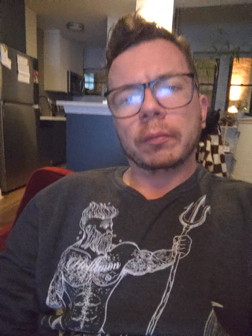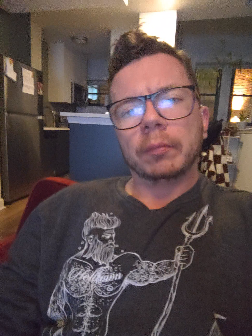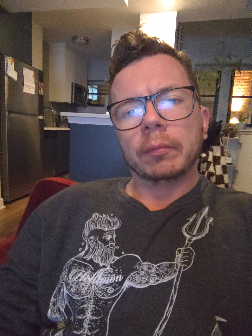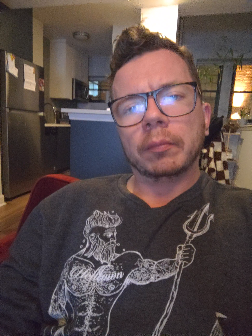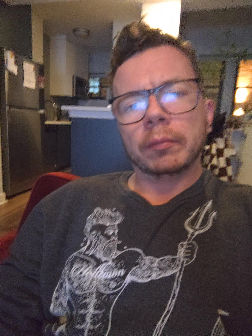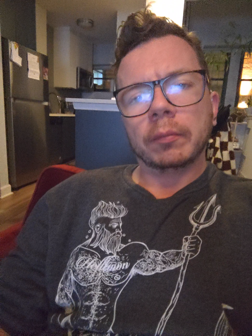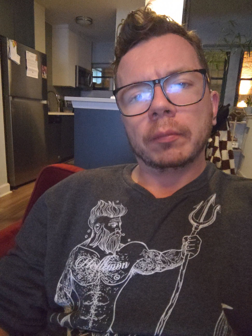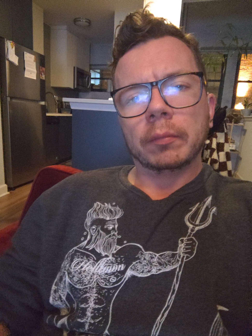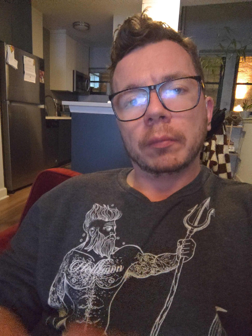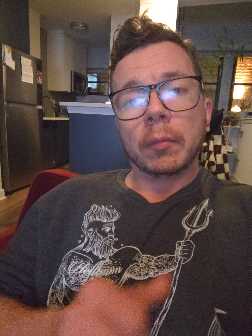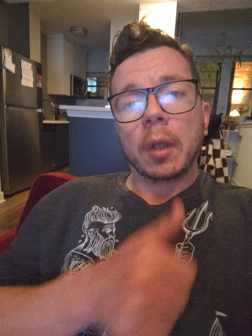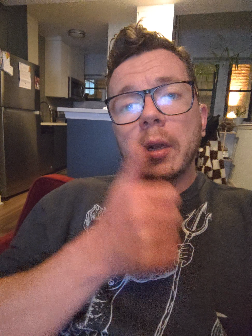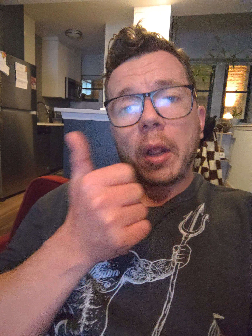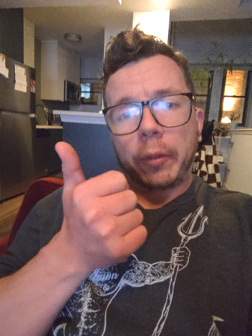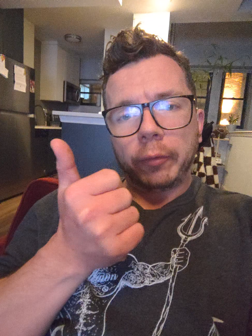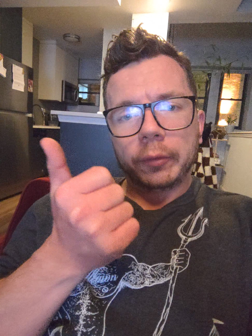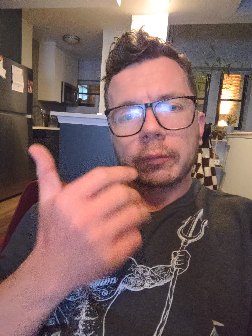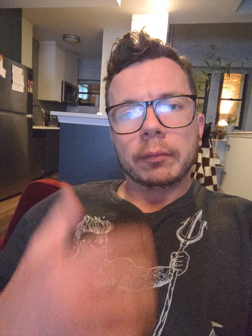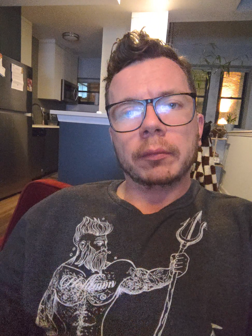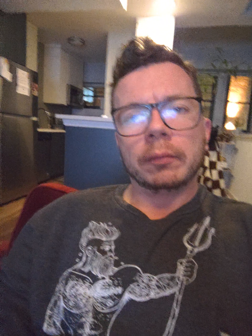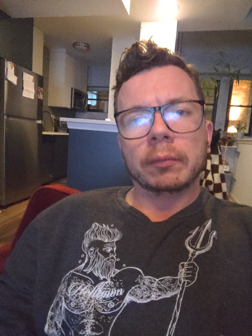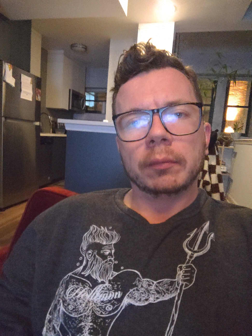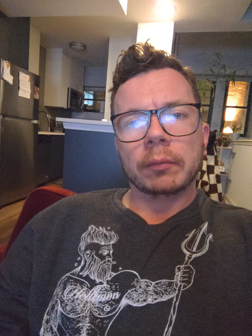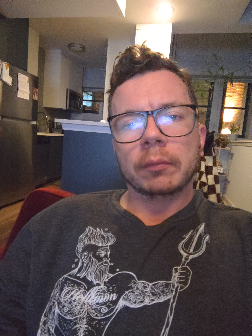another